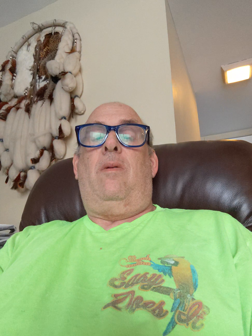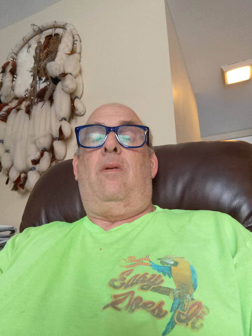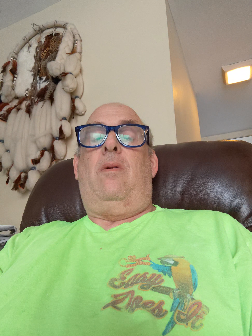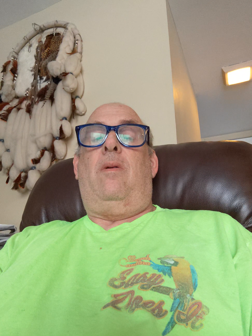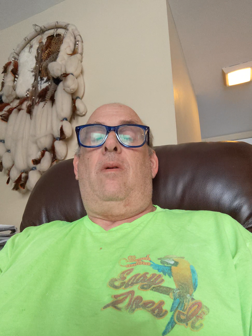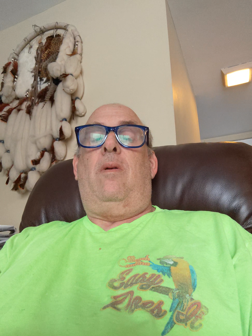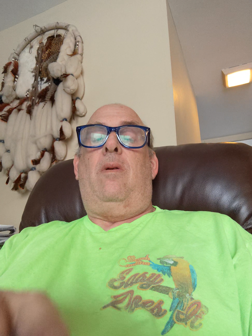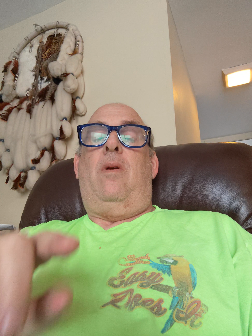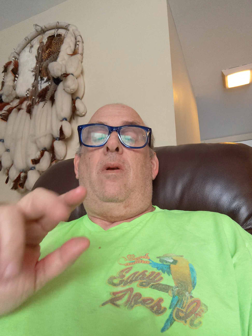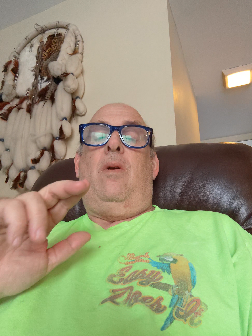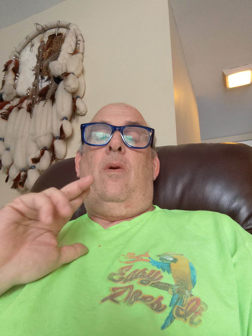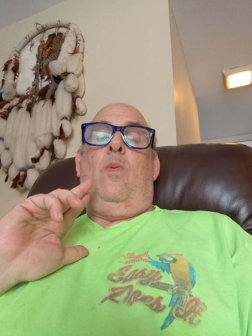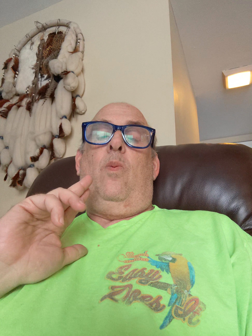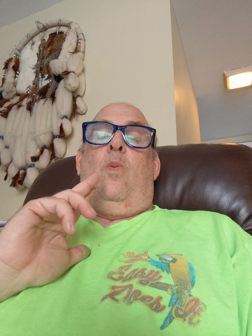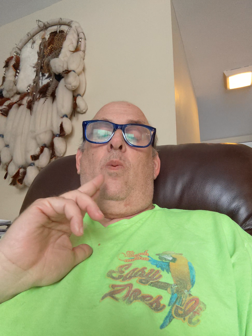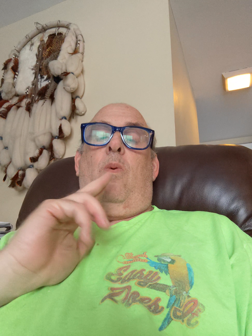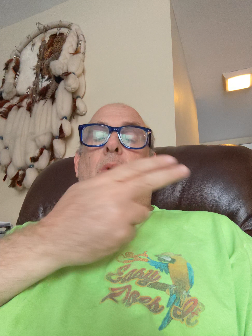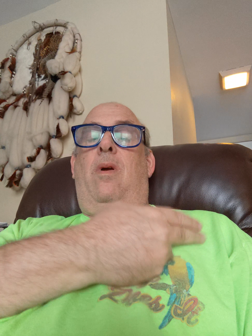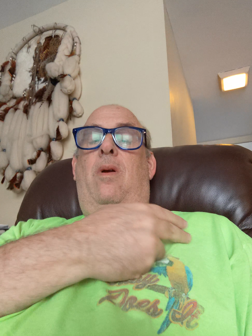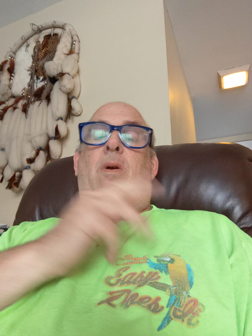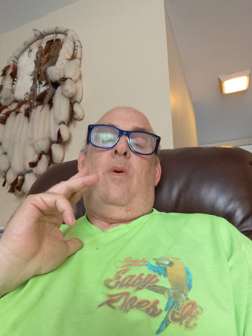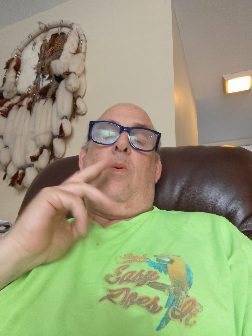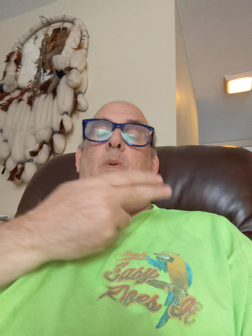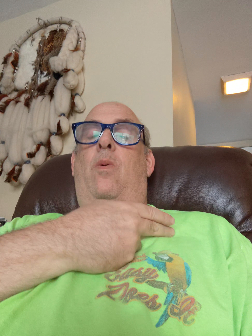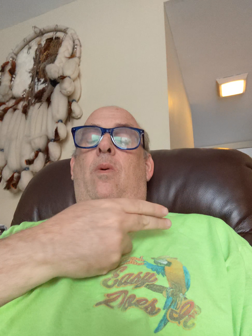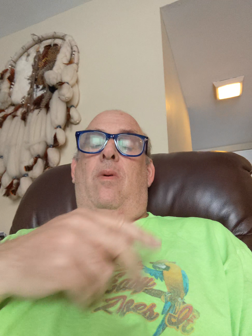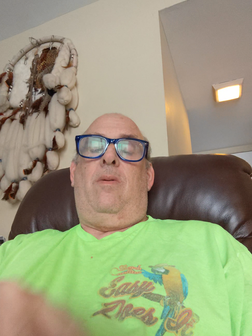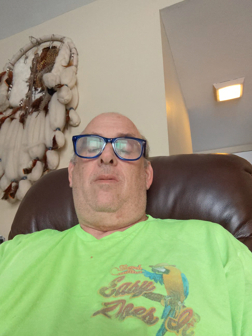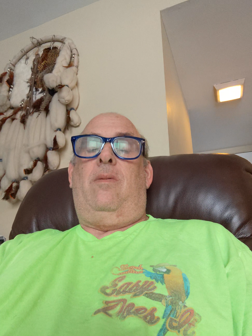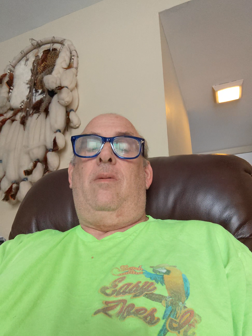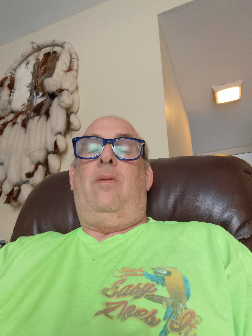we